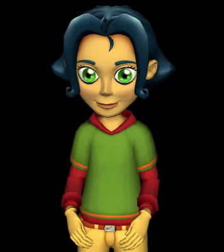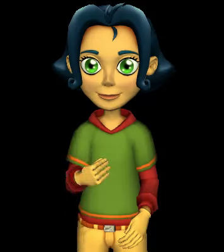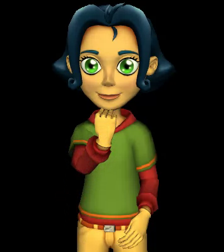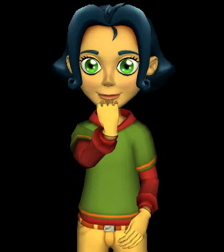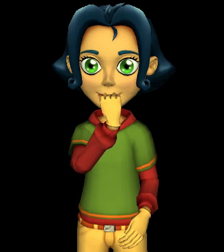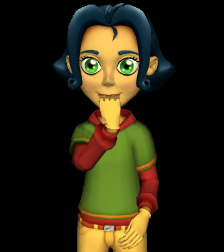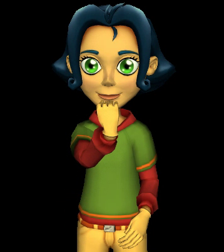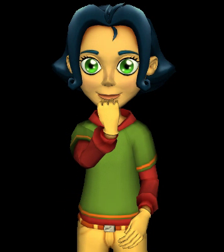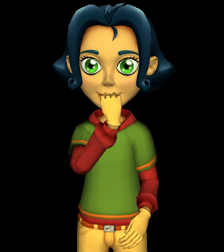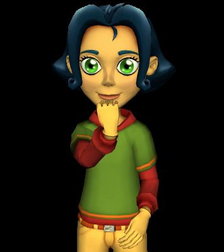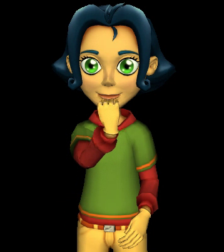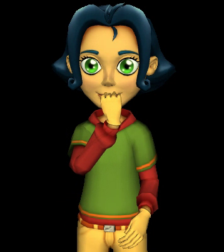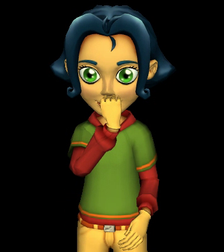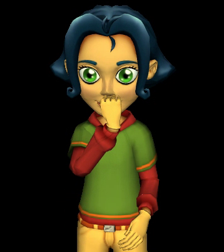وجبة